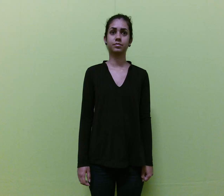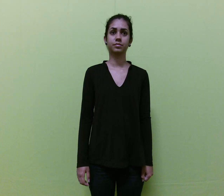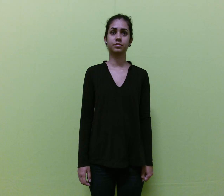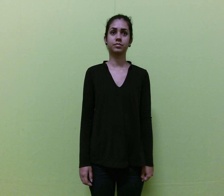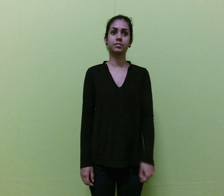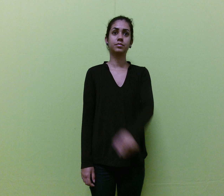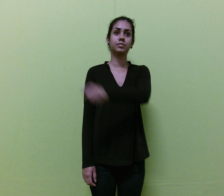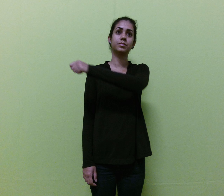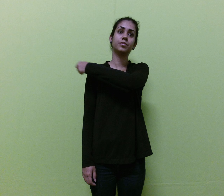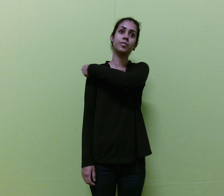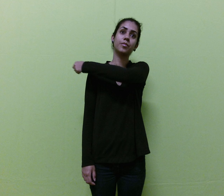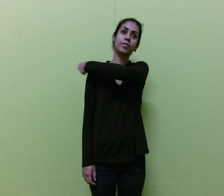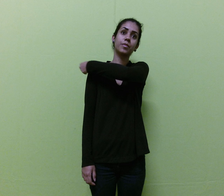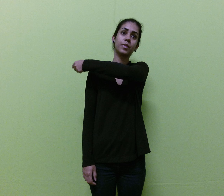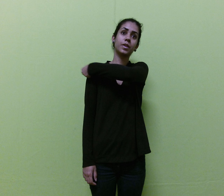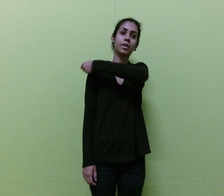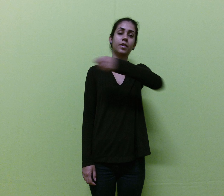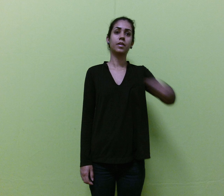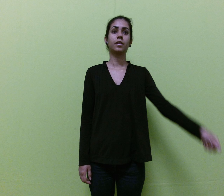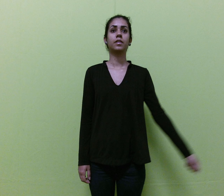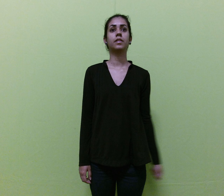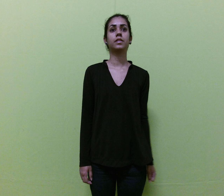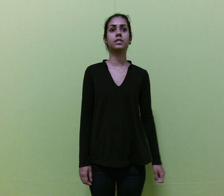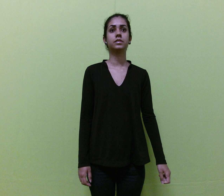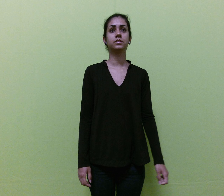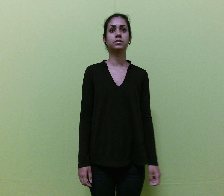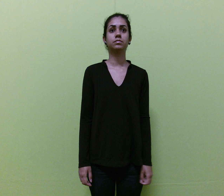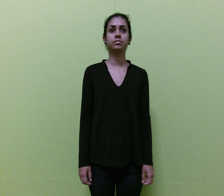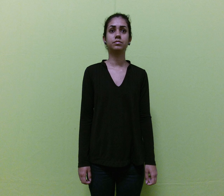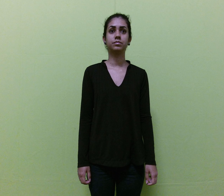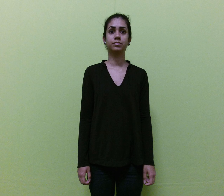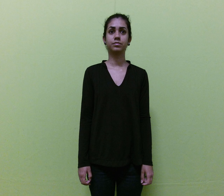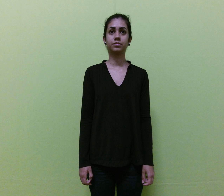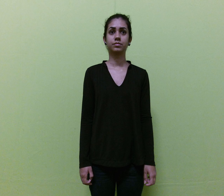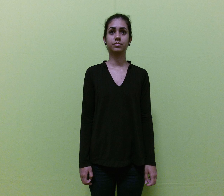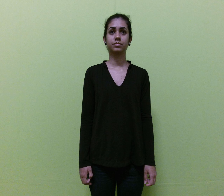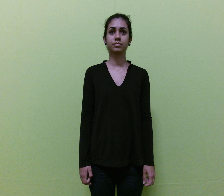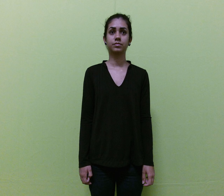aluno